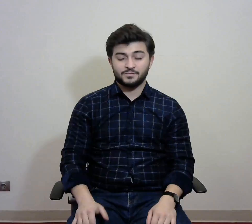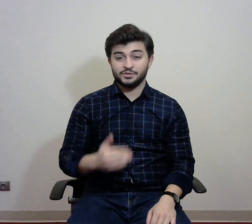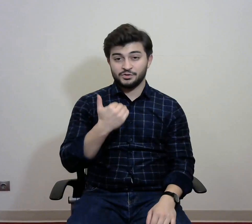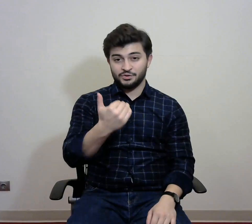siz